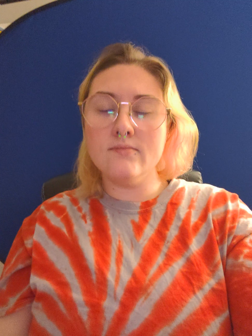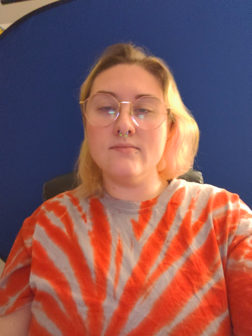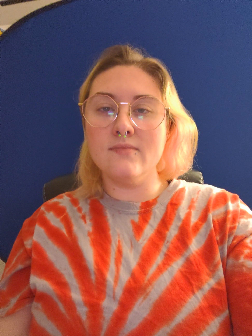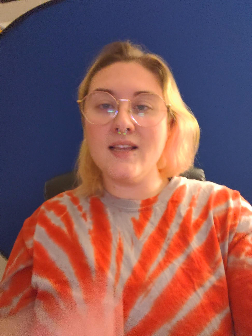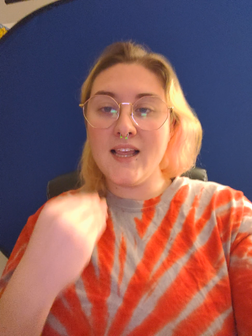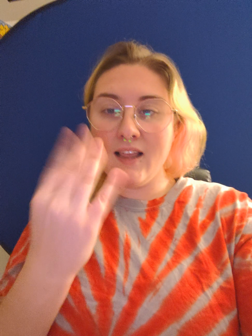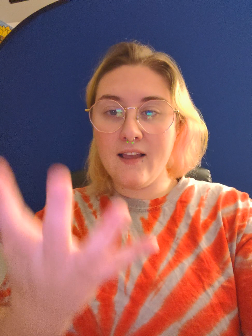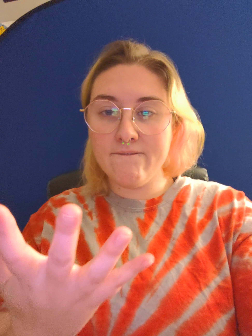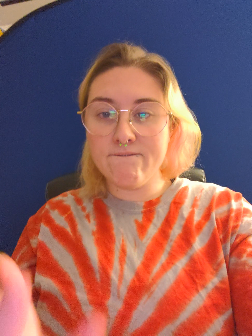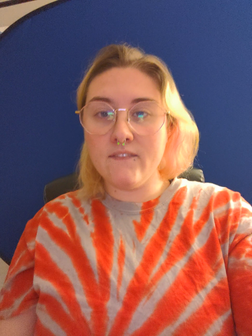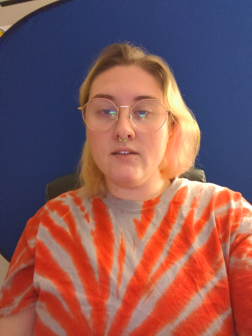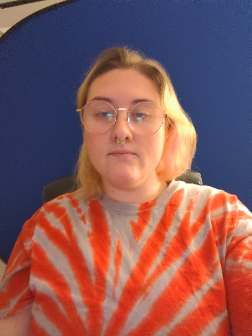give